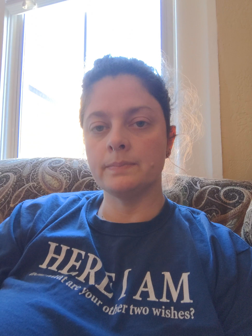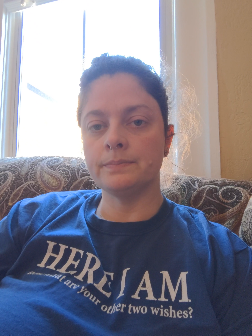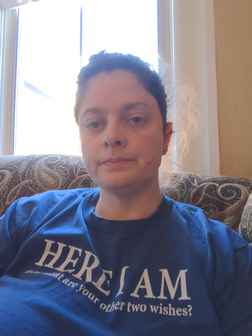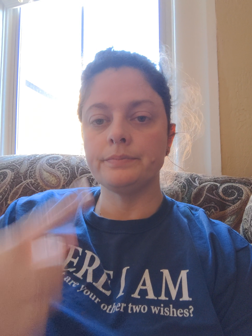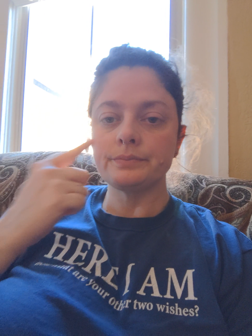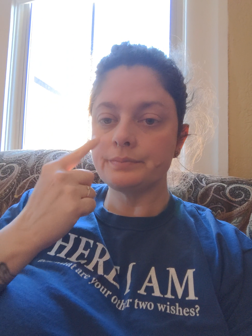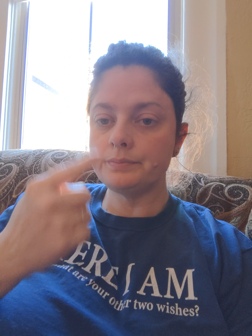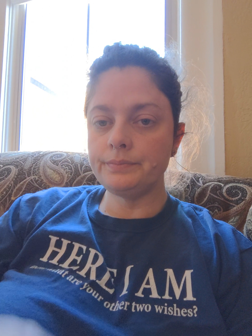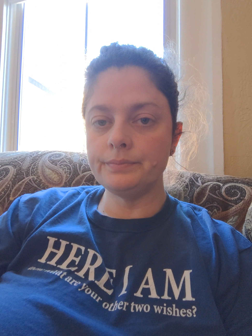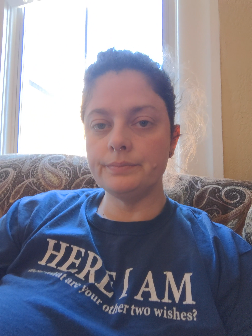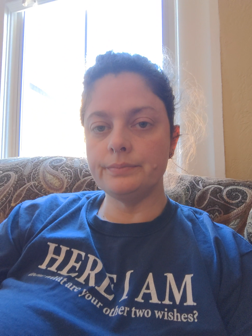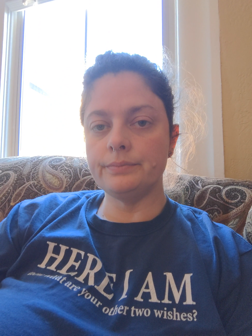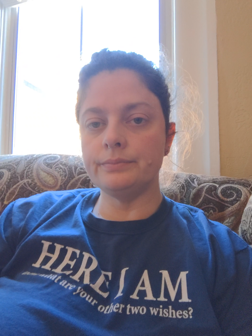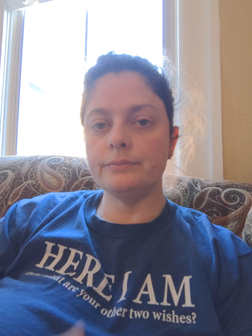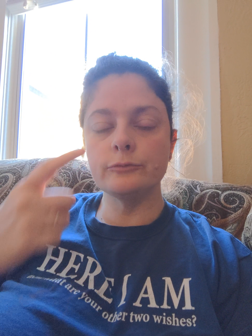eye